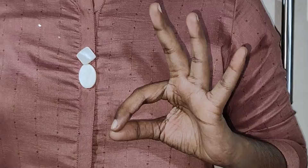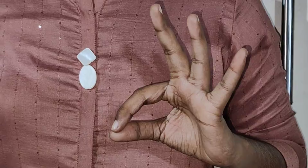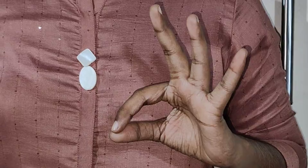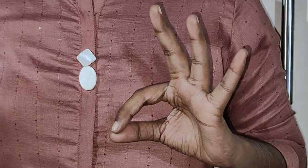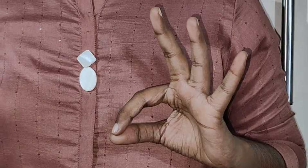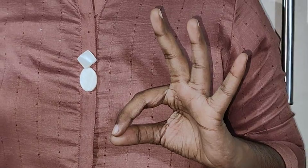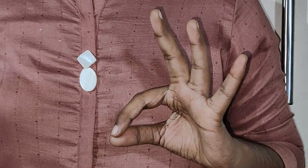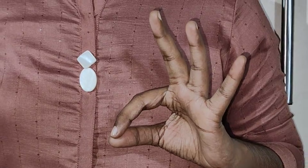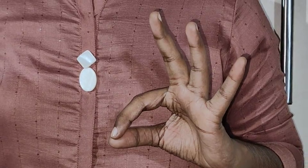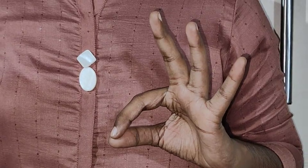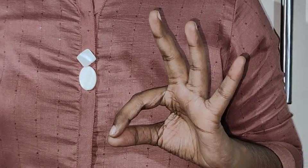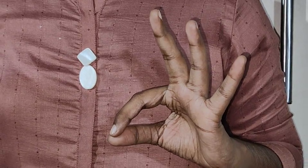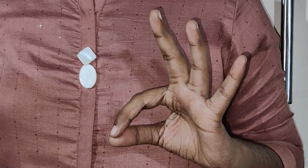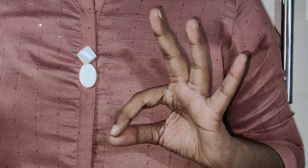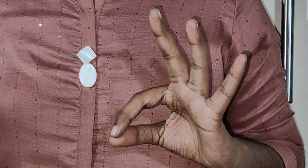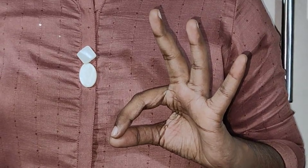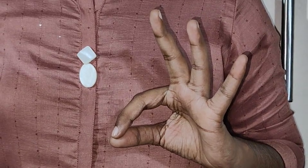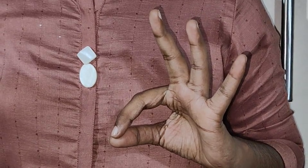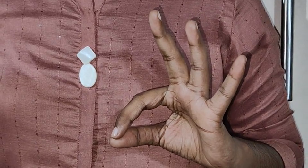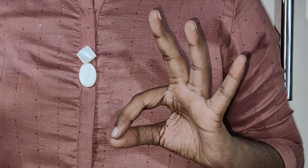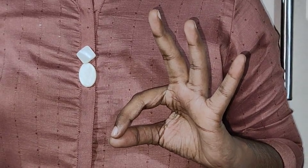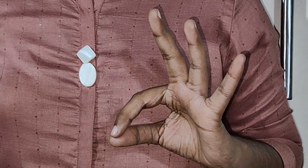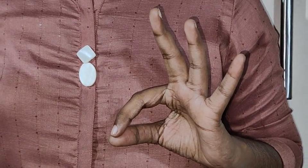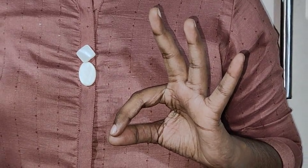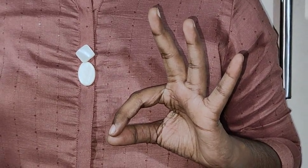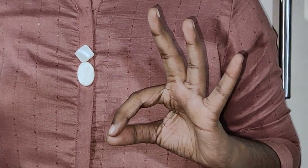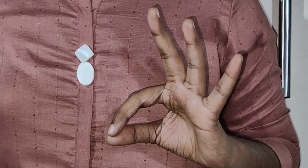ഒ